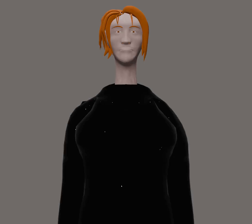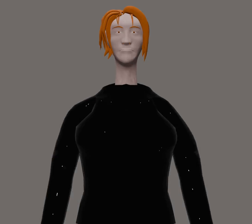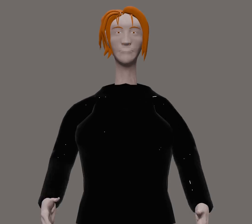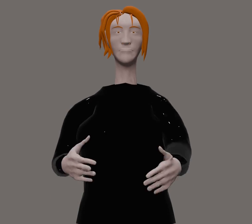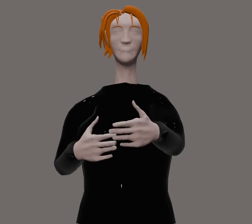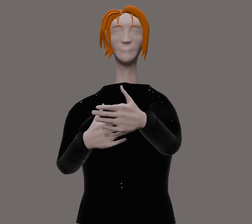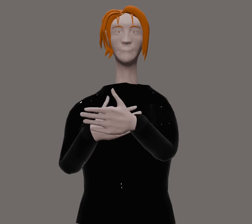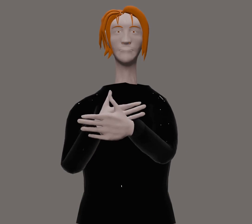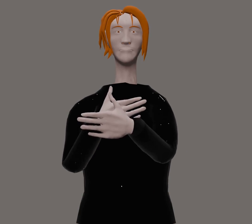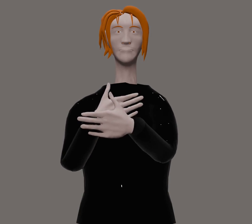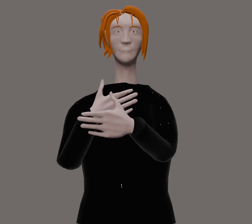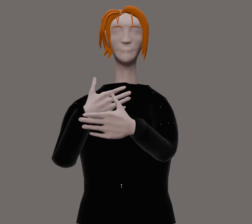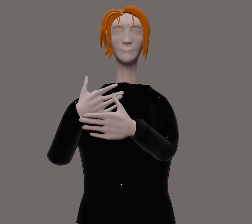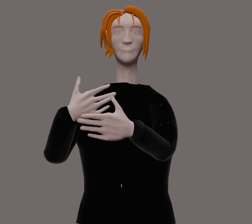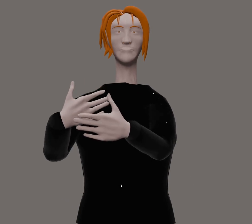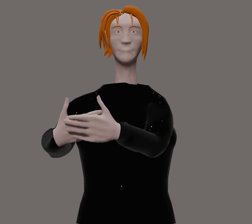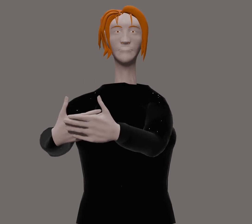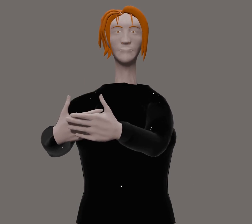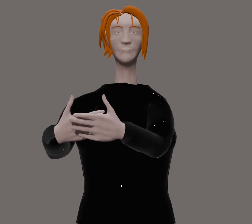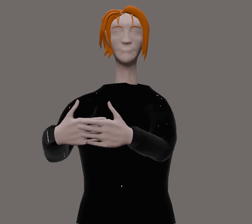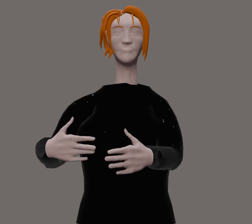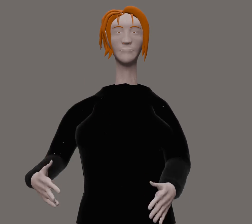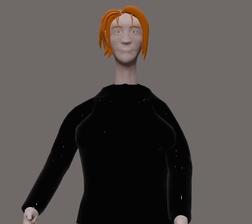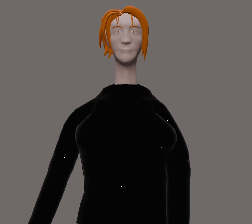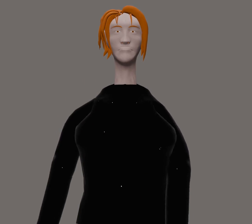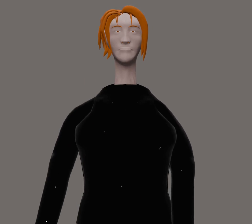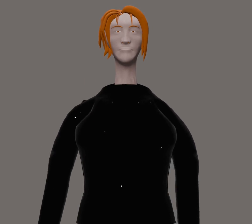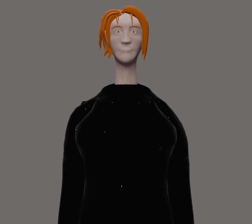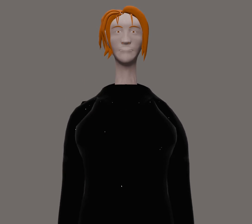Birth